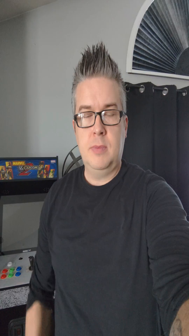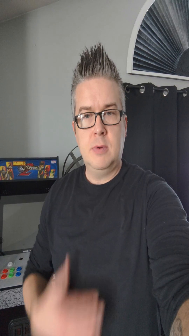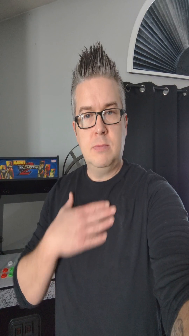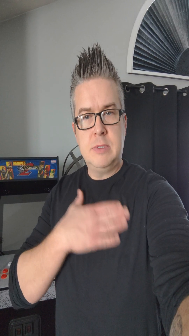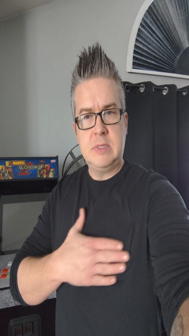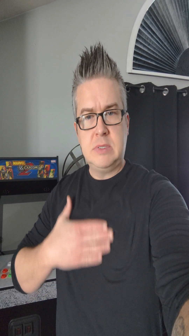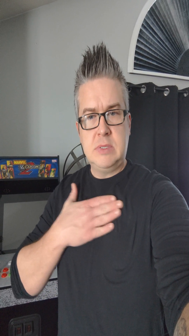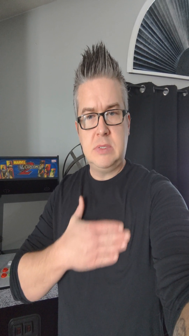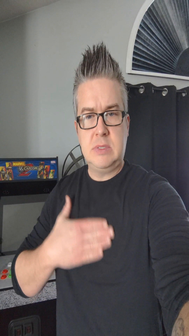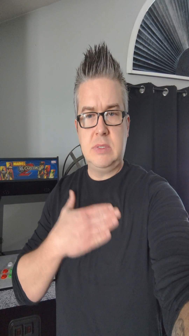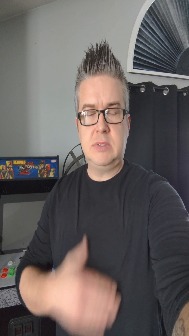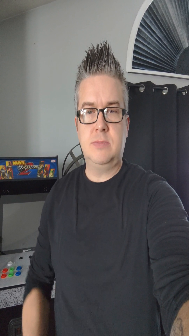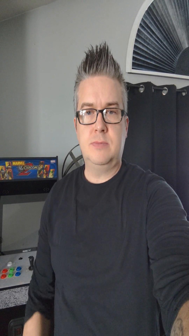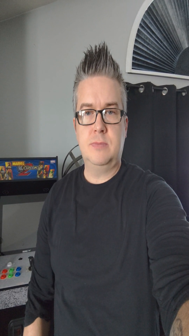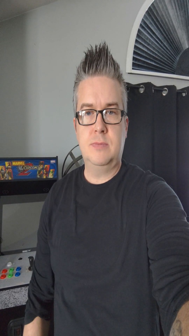please